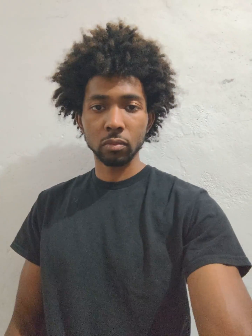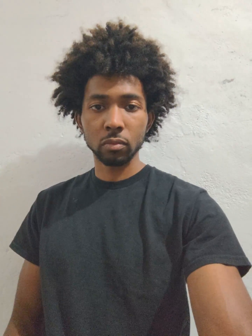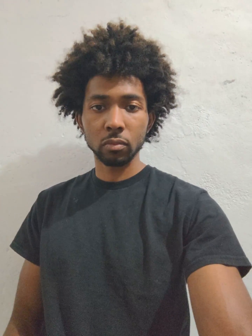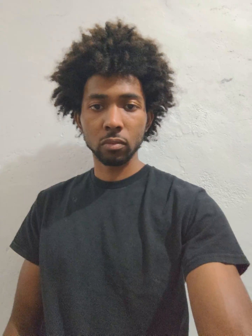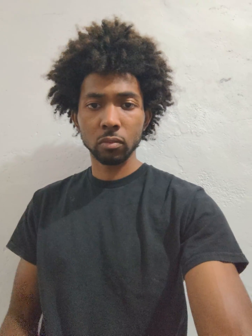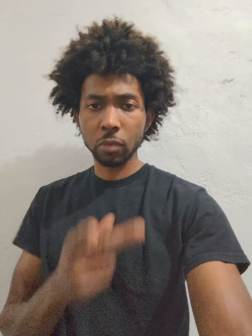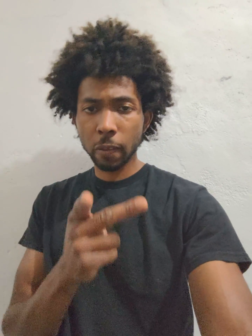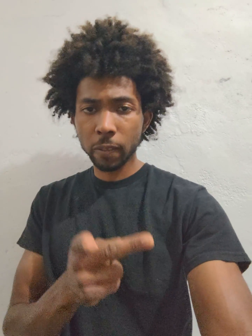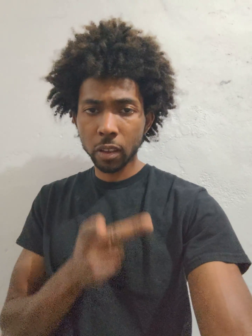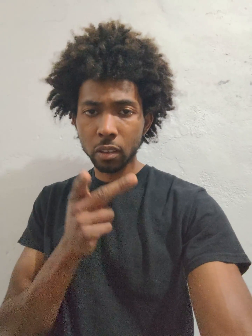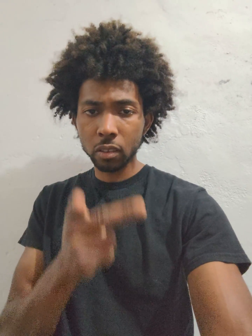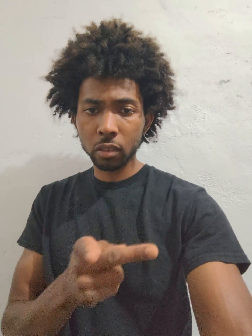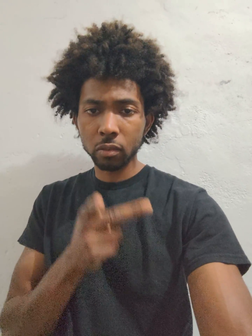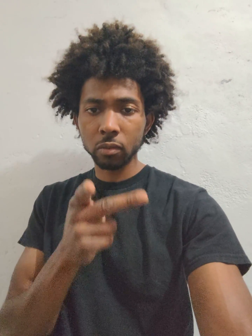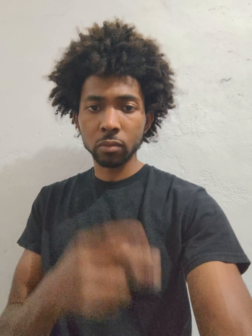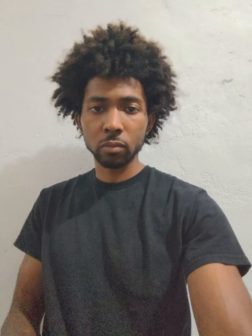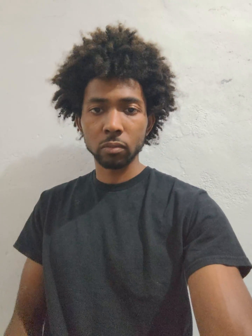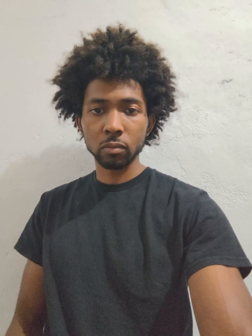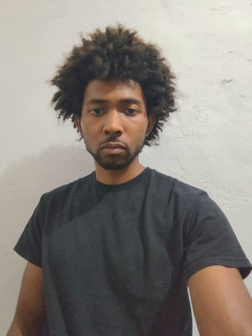careful